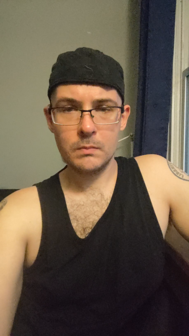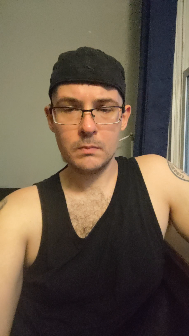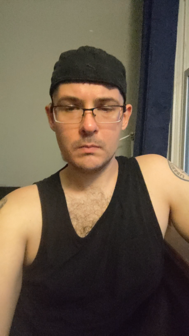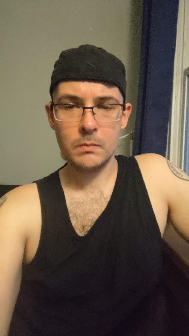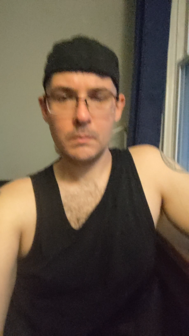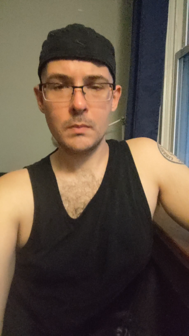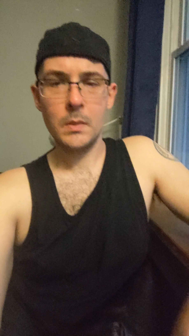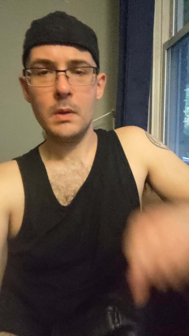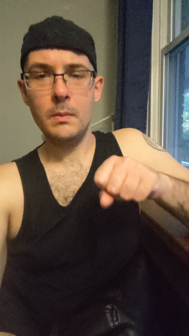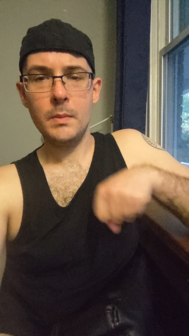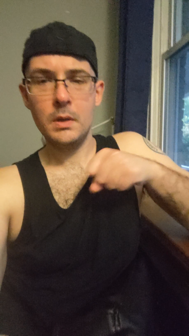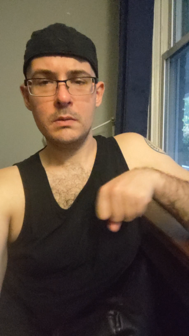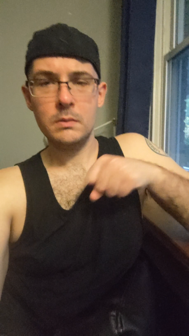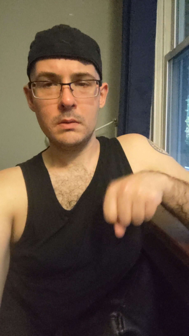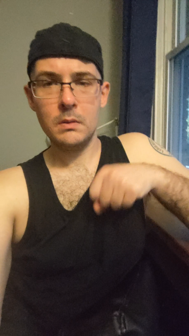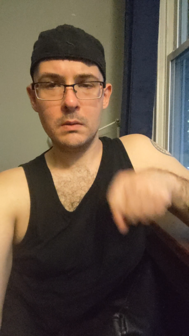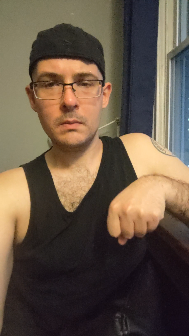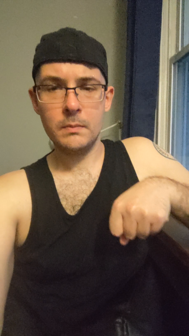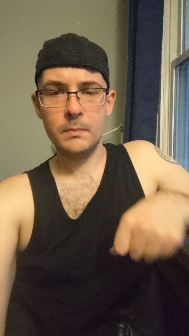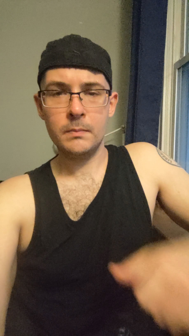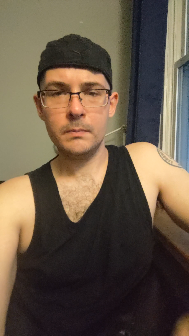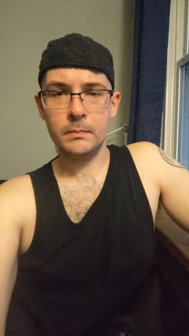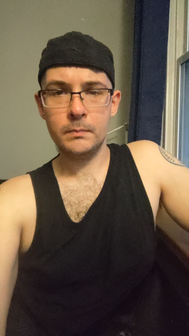bicycle